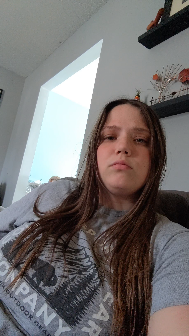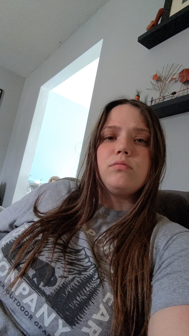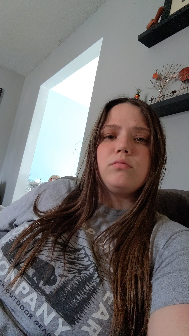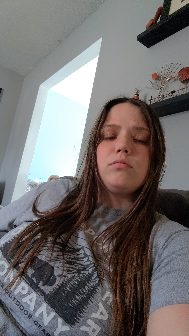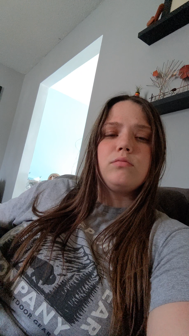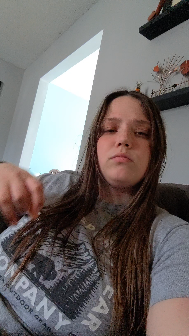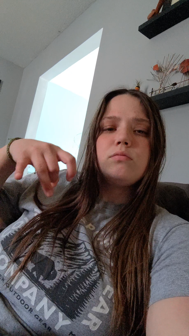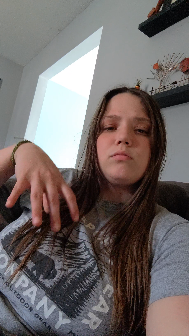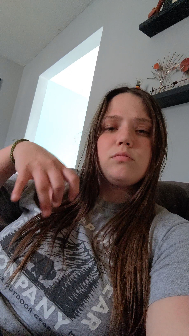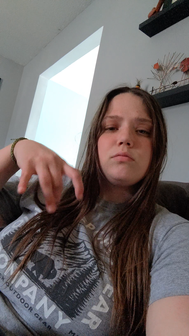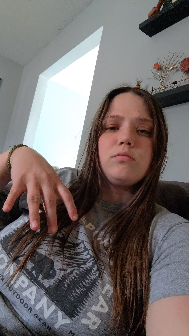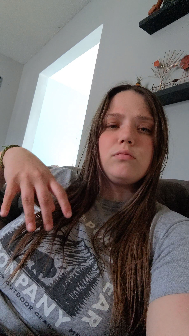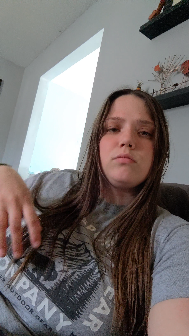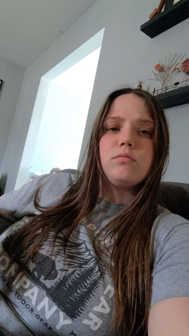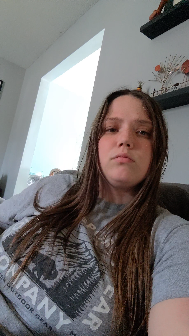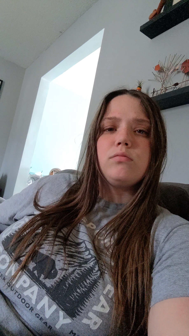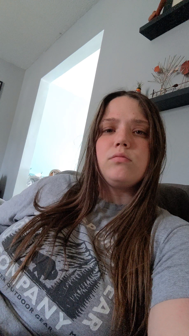pumpkin